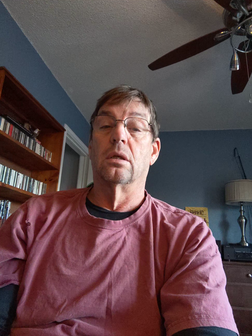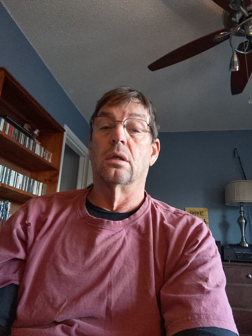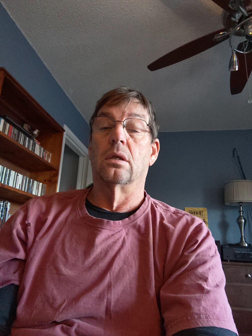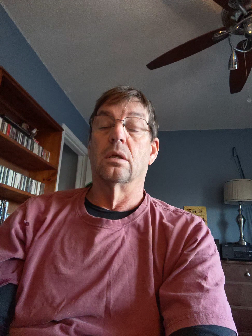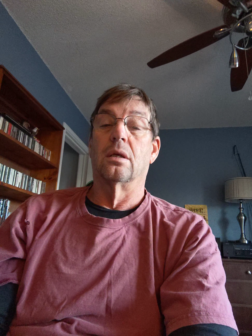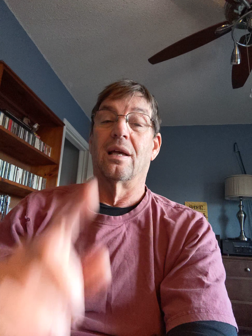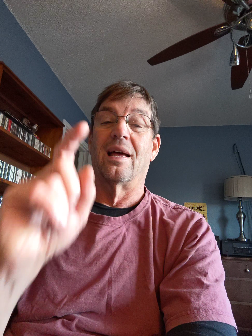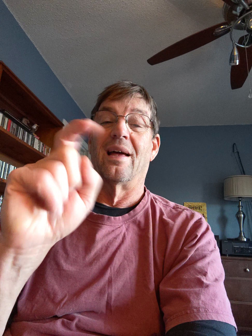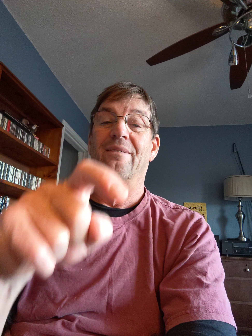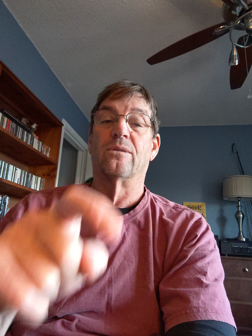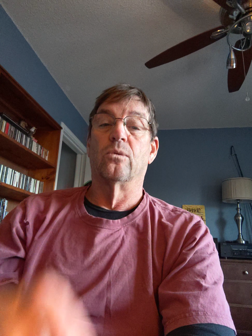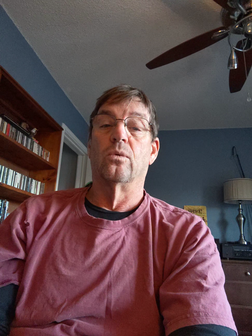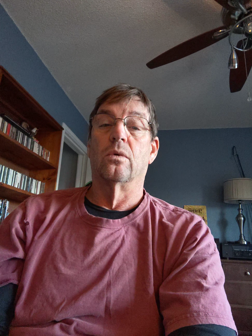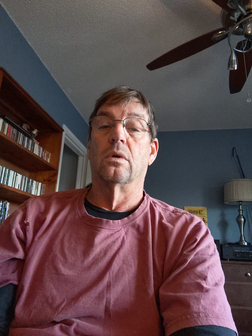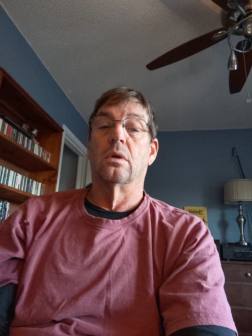have to